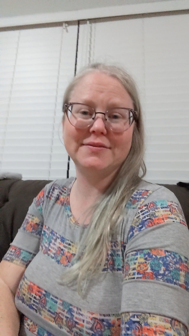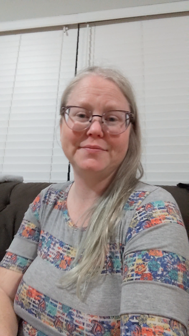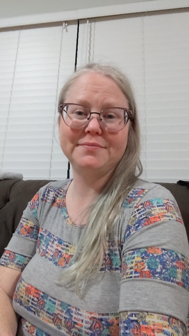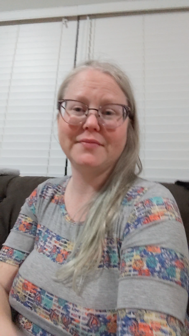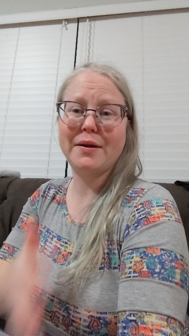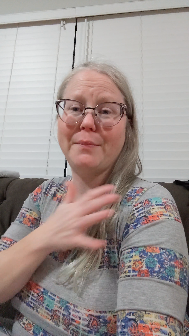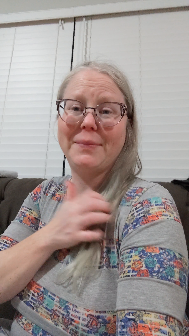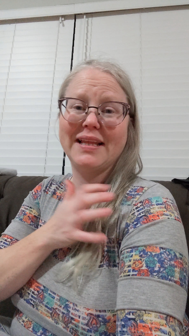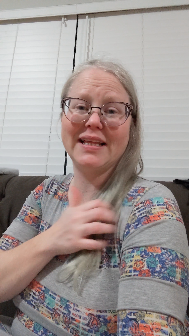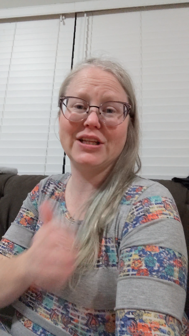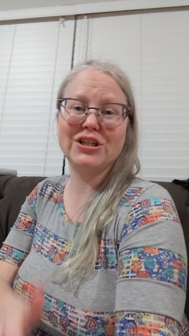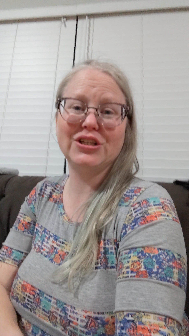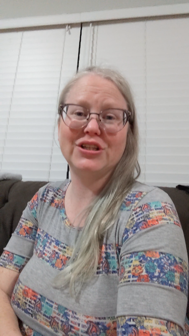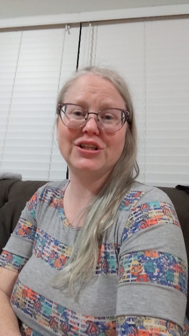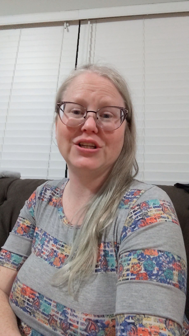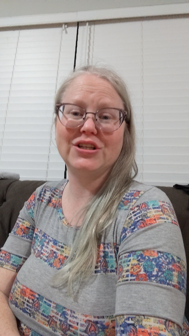bear